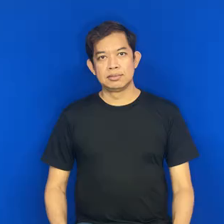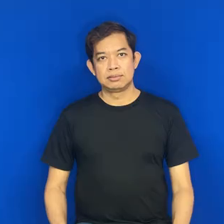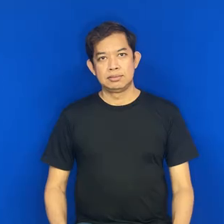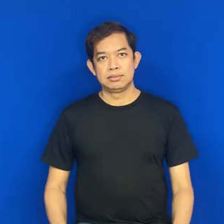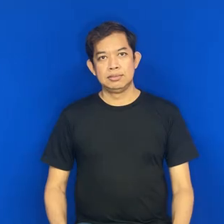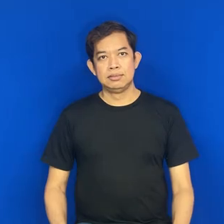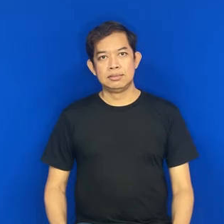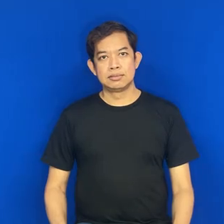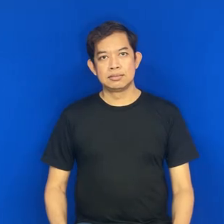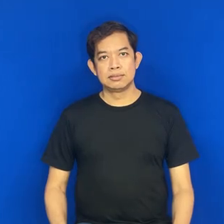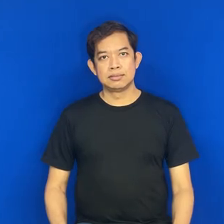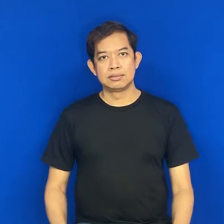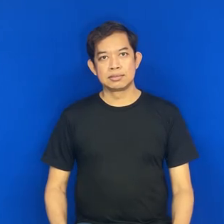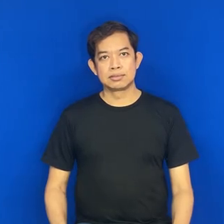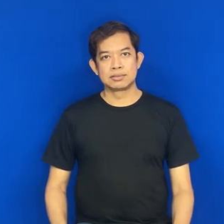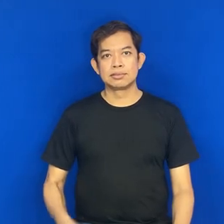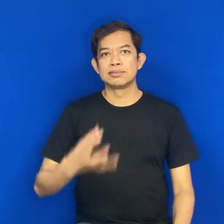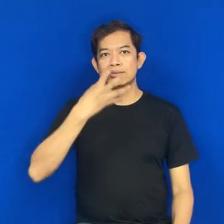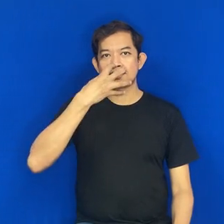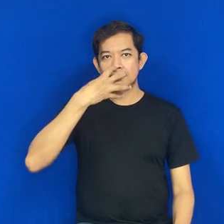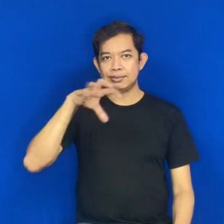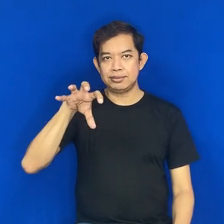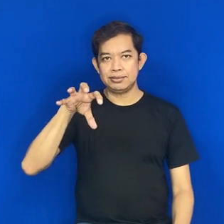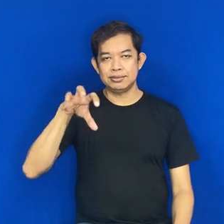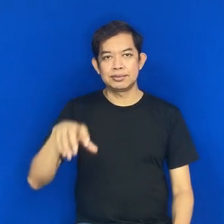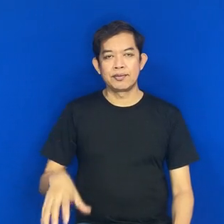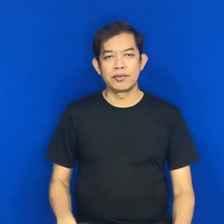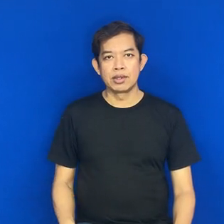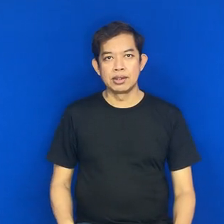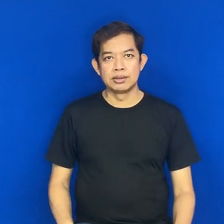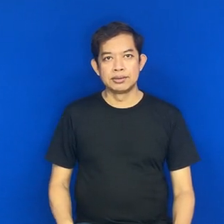hot